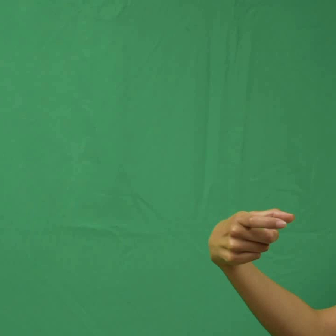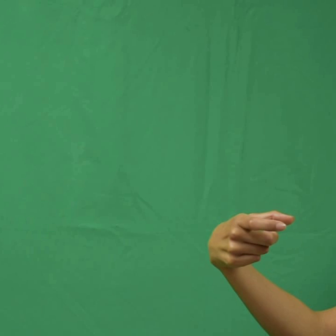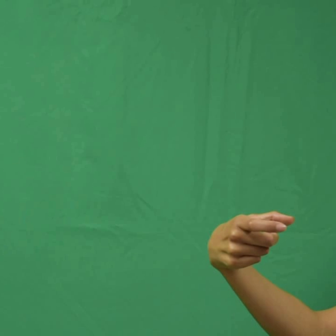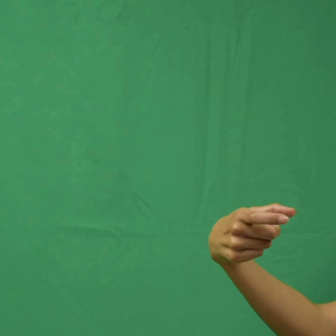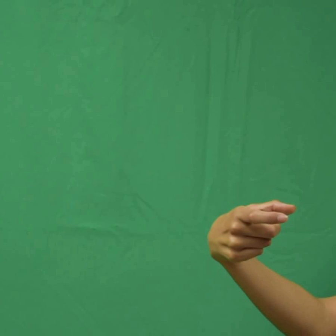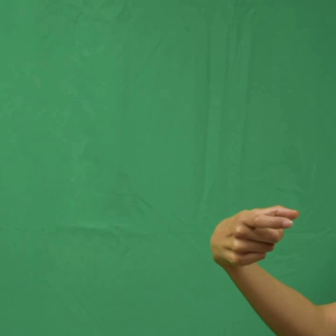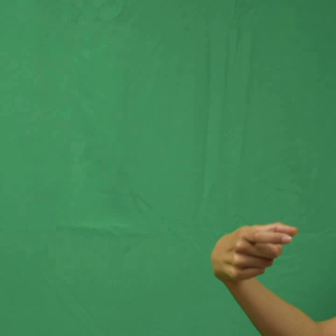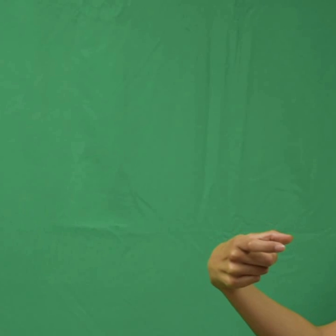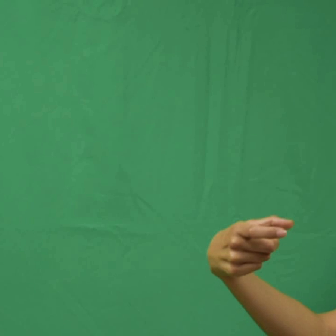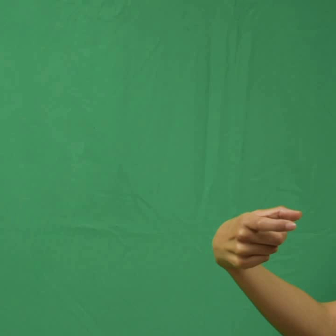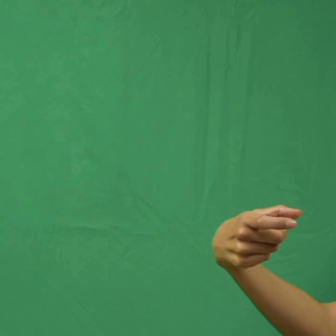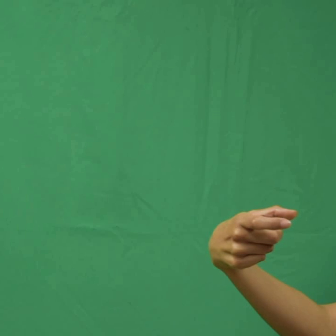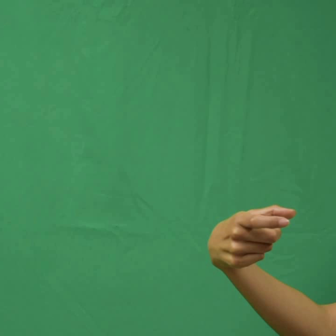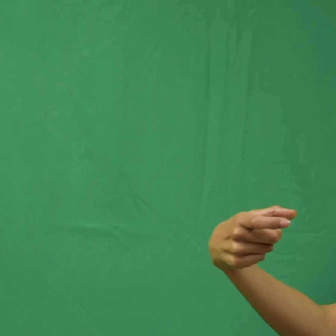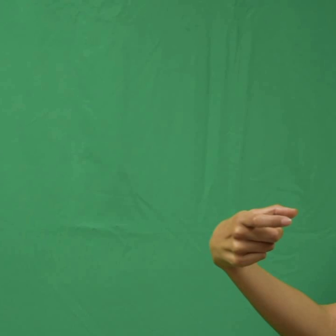X